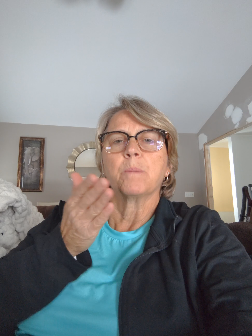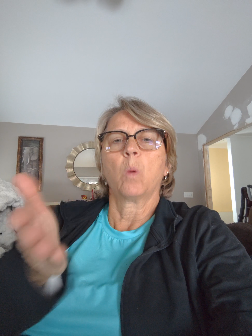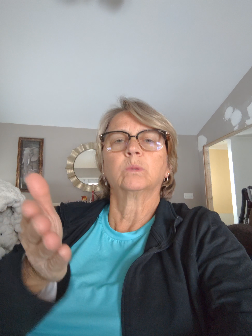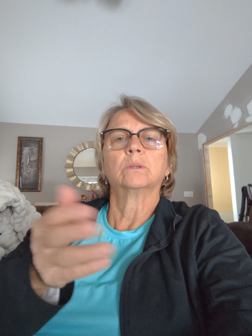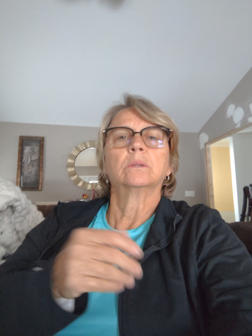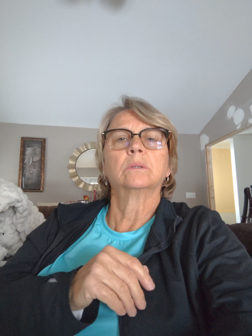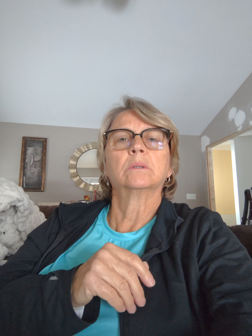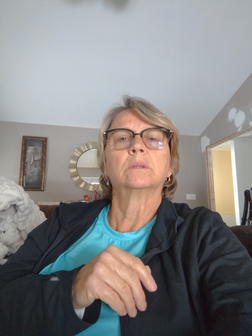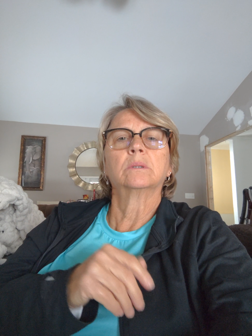boat